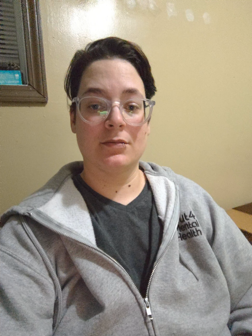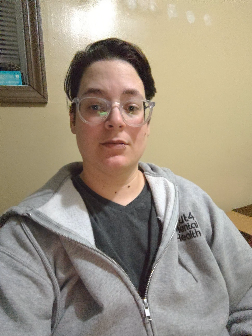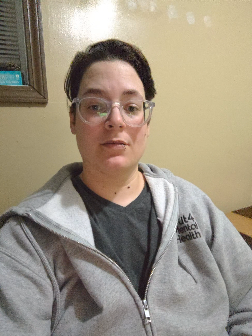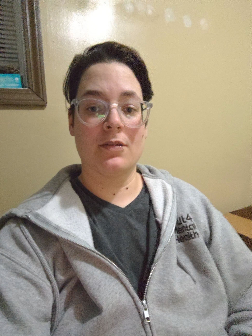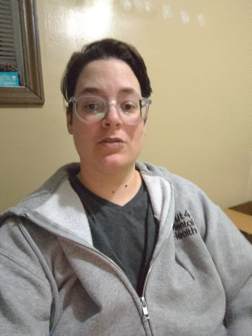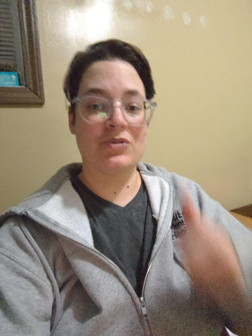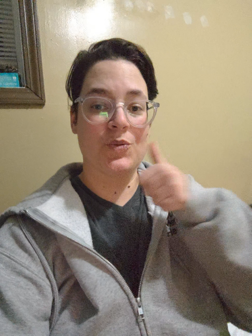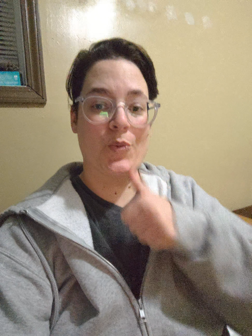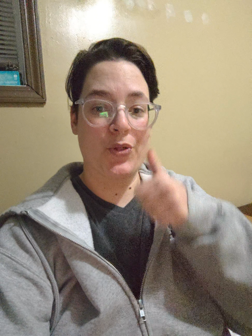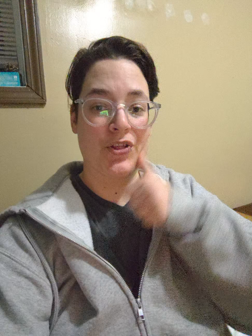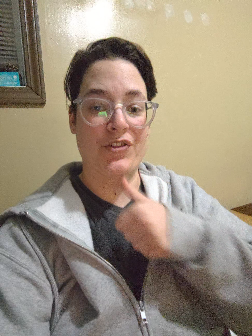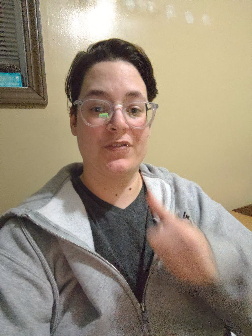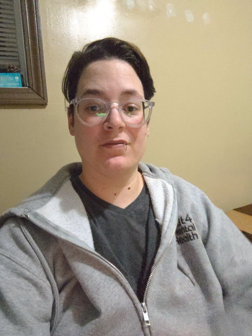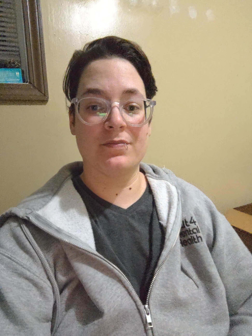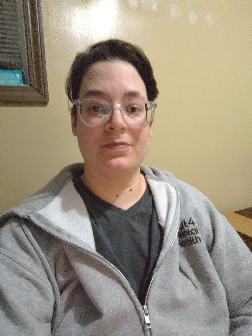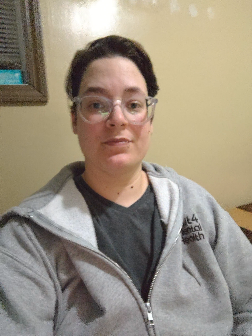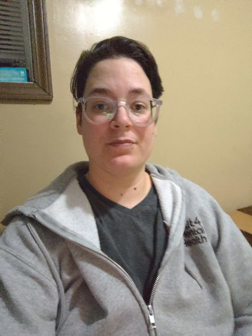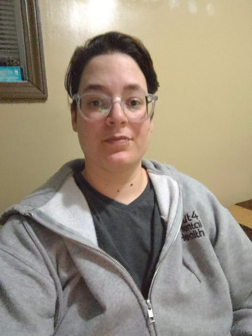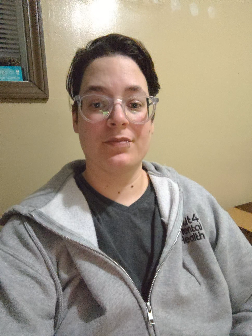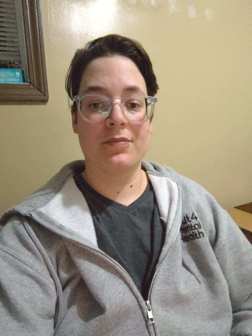girl